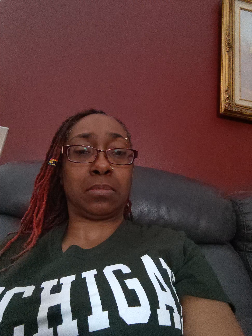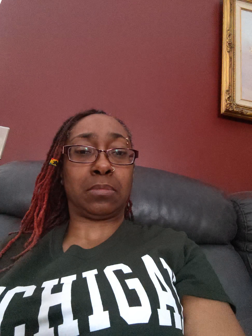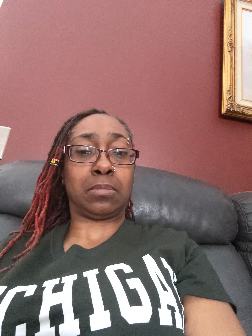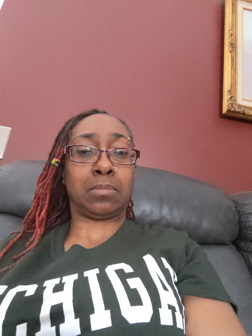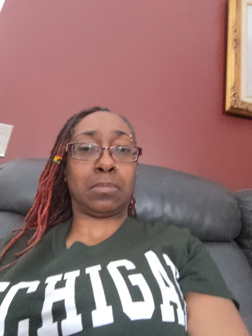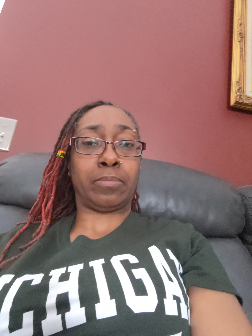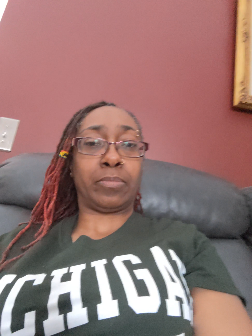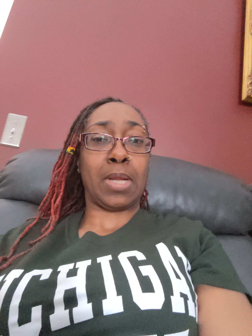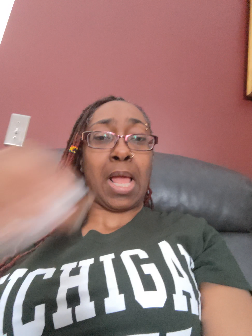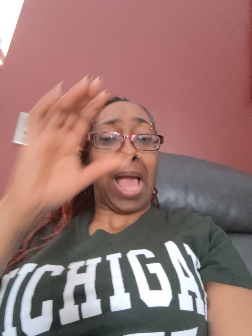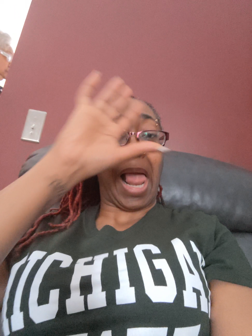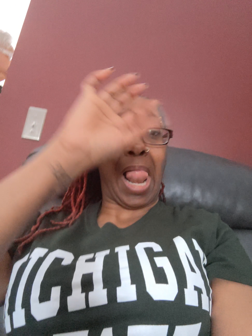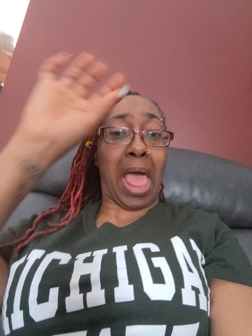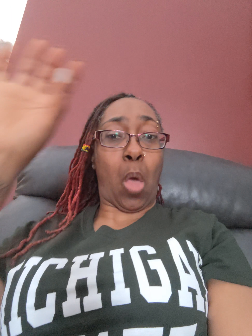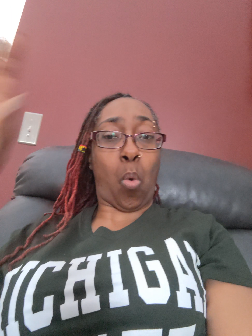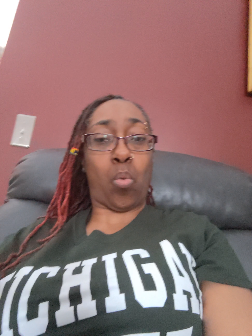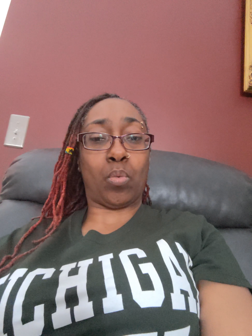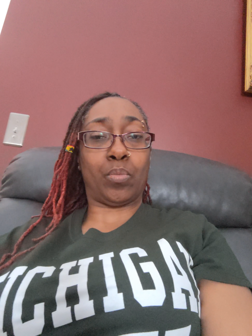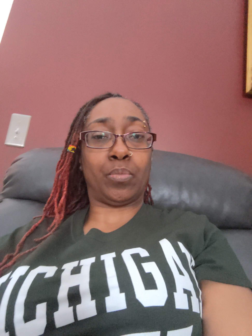cloud